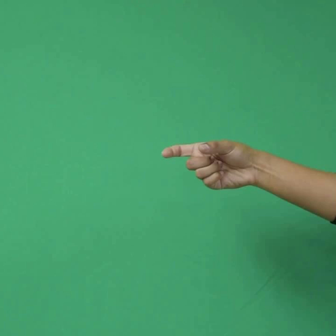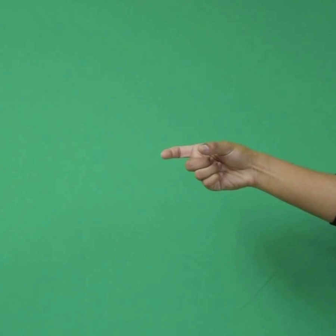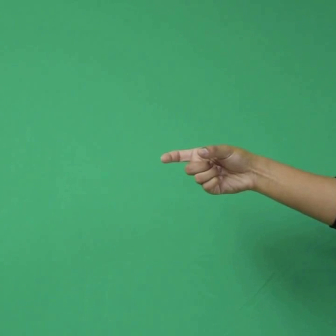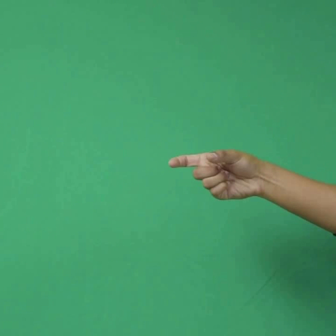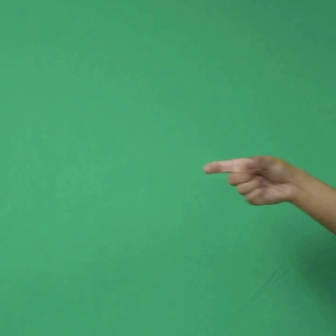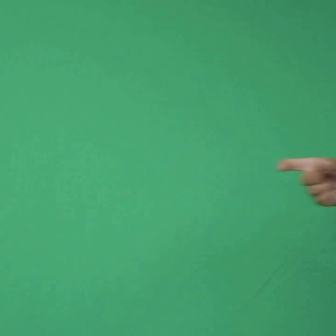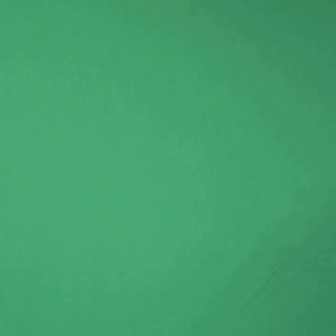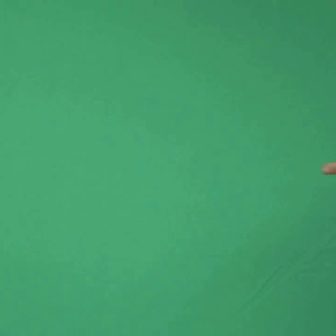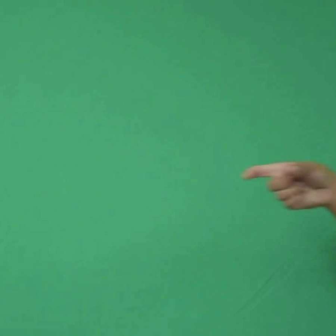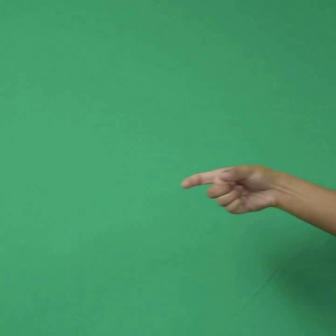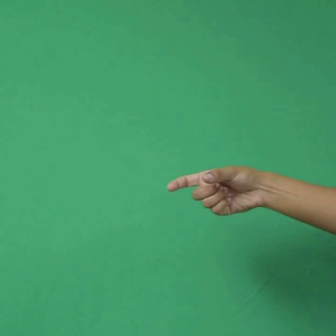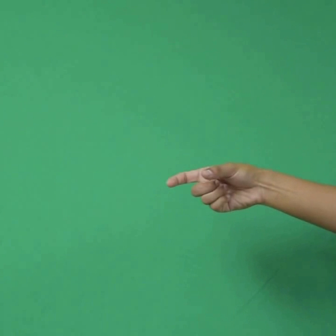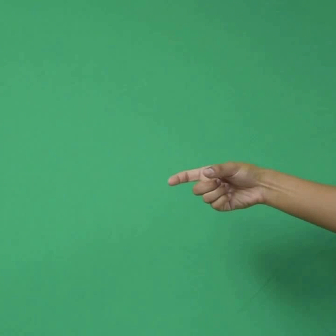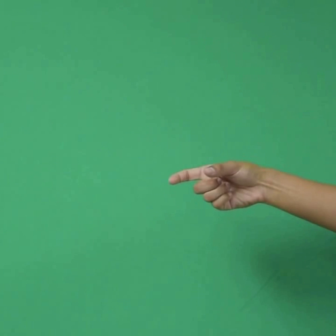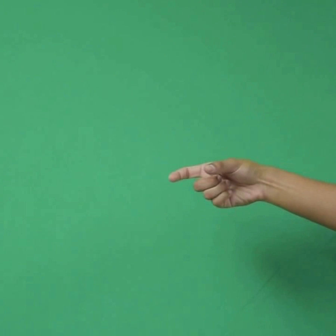X